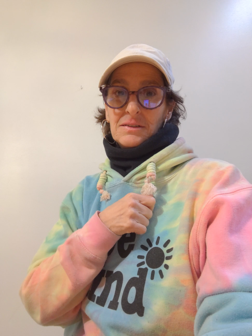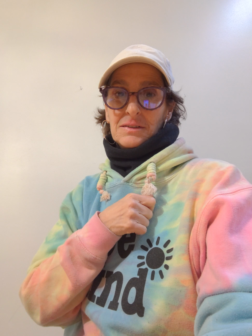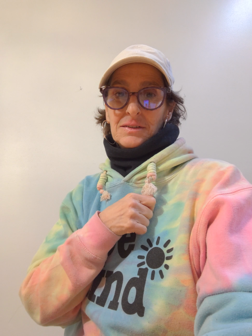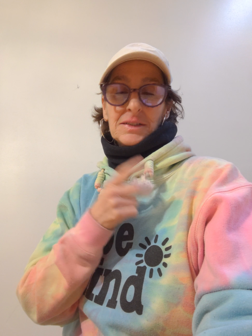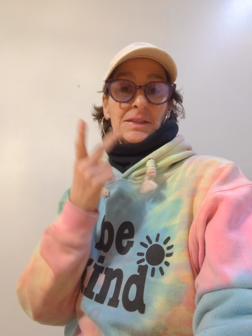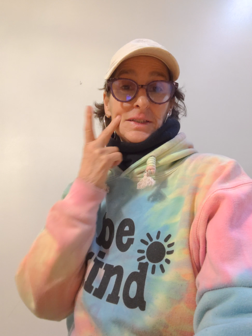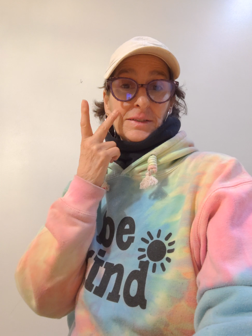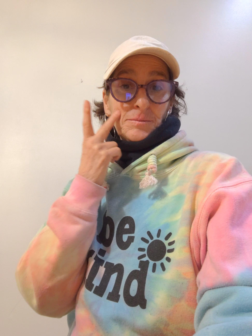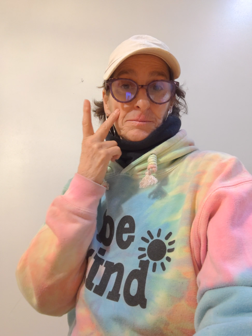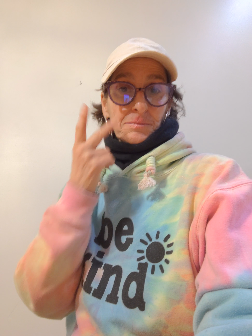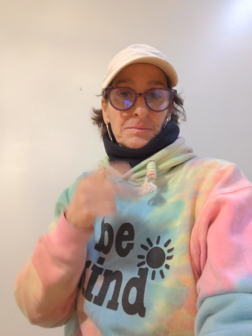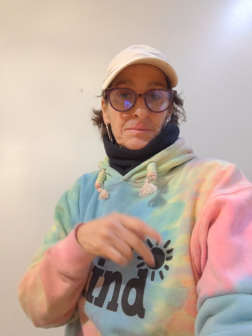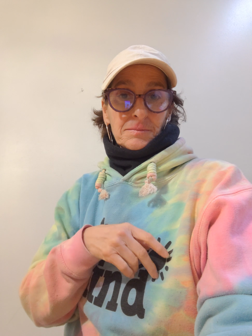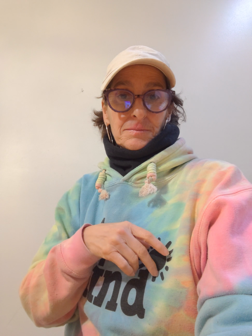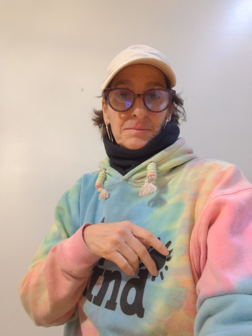see